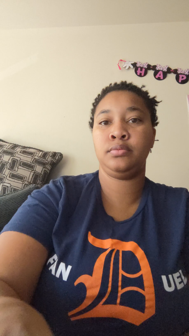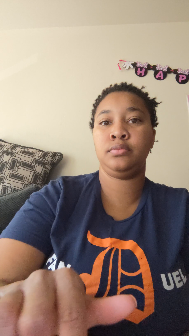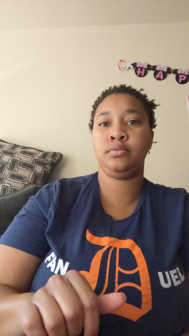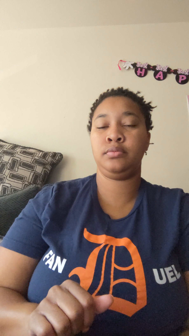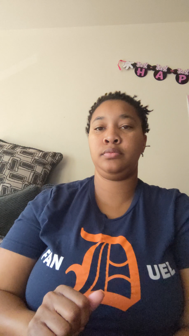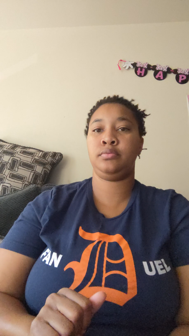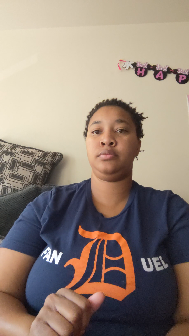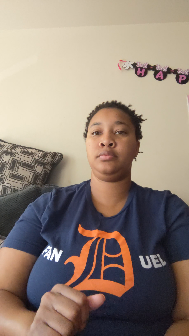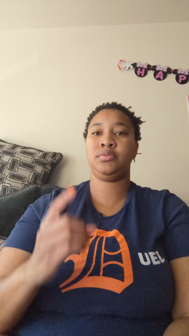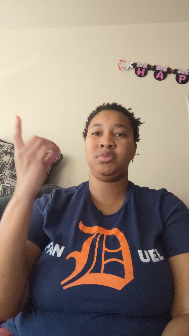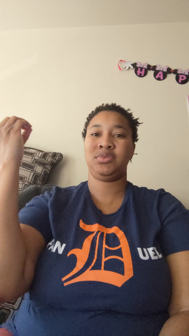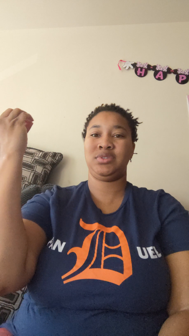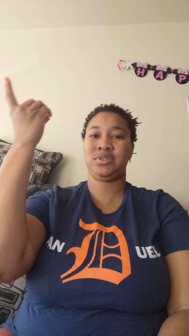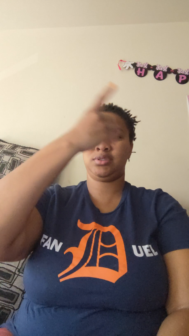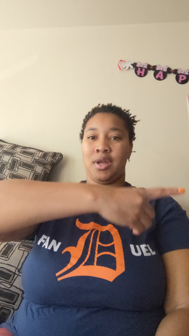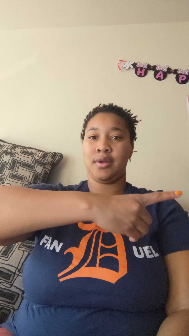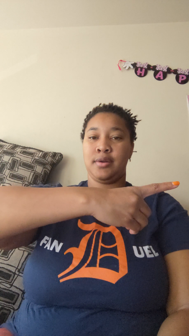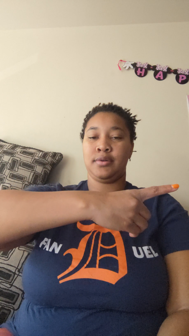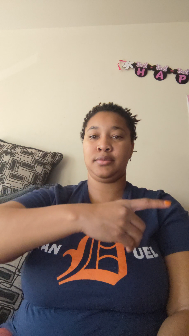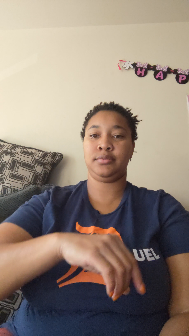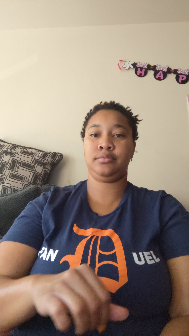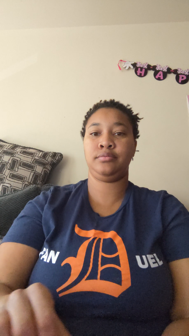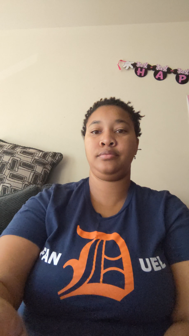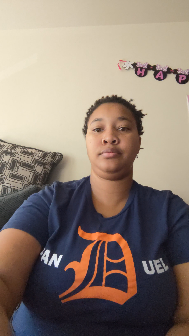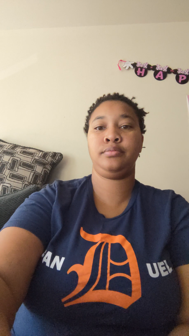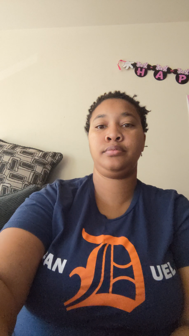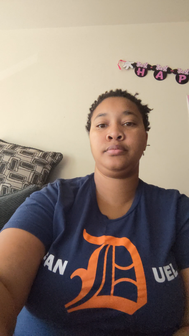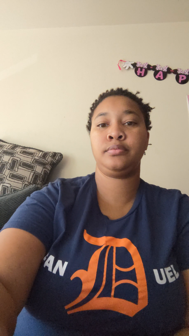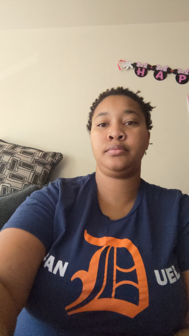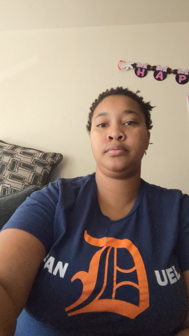day